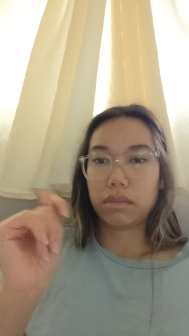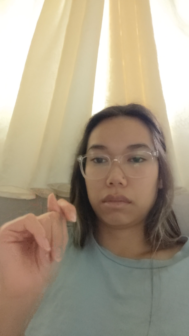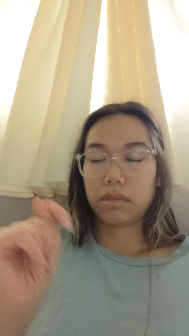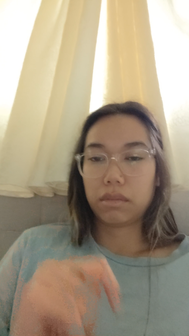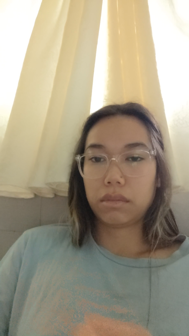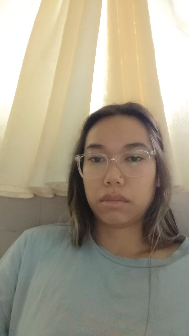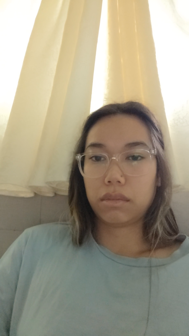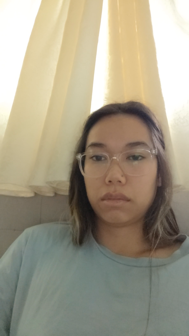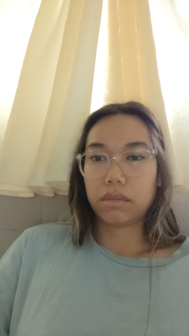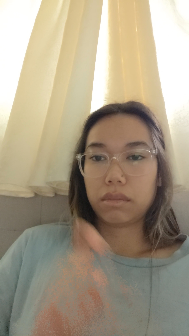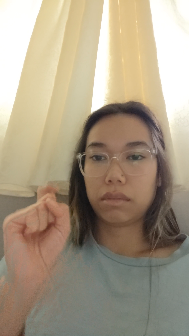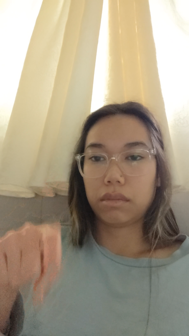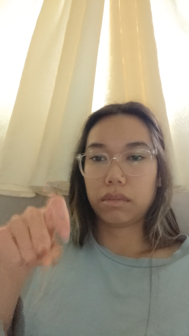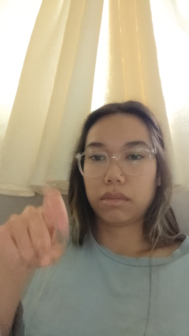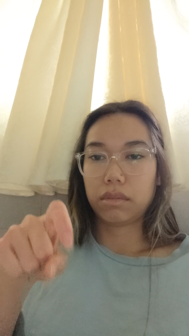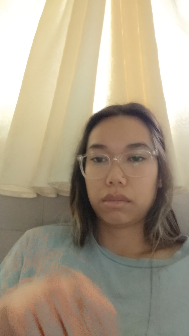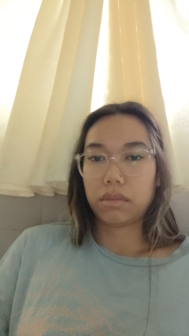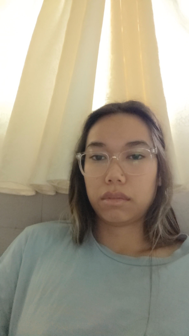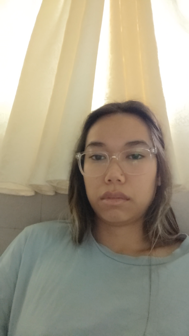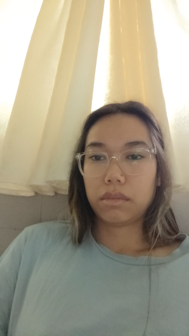need